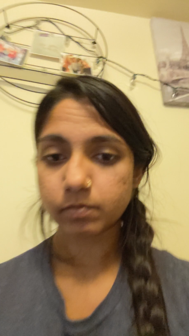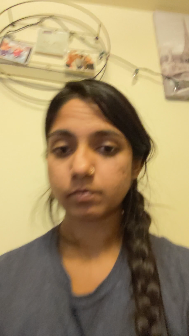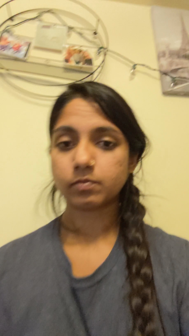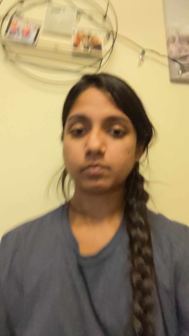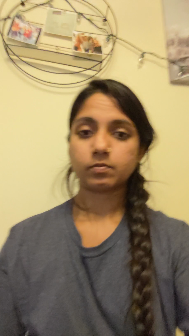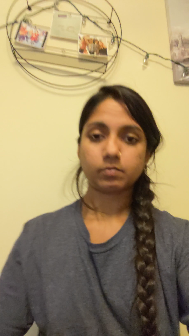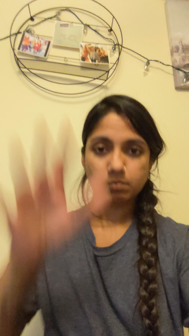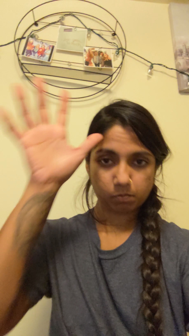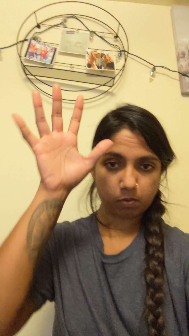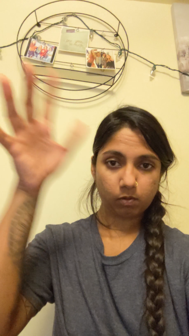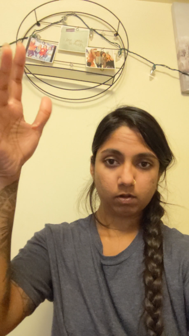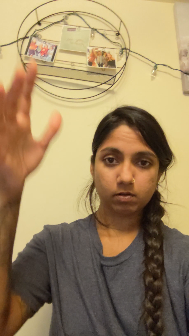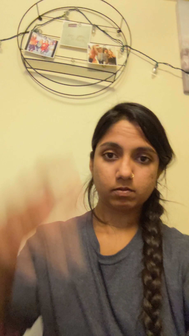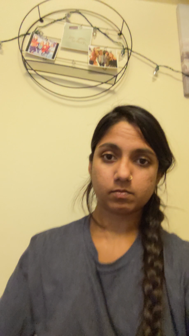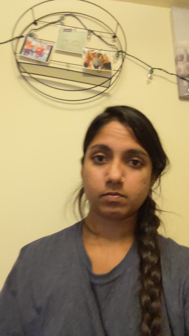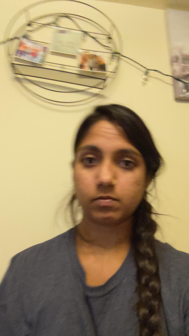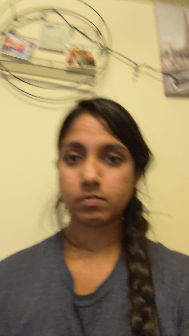moose